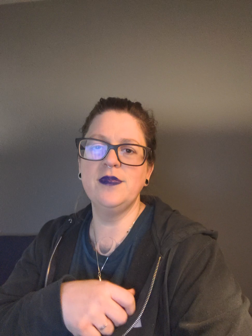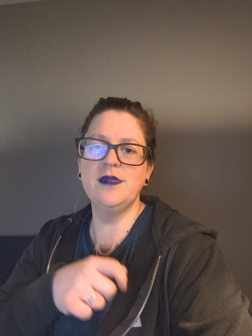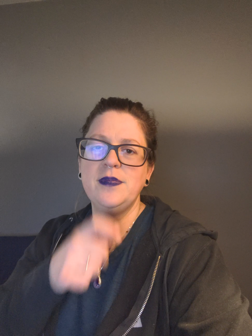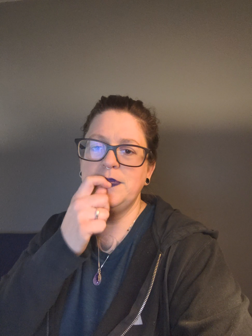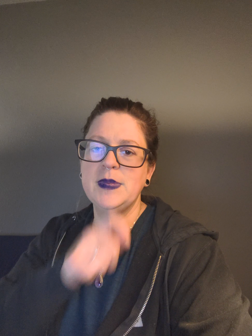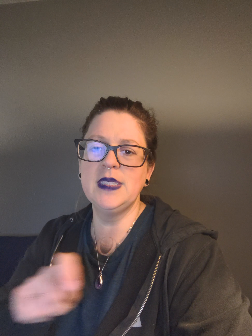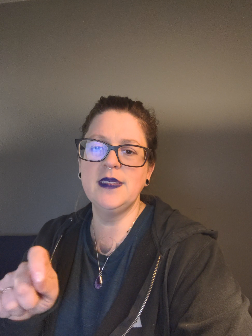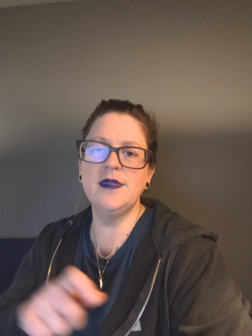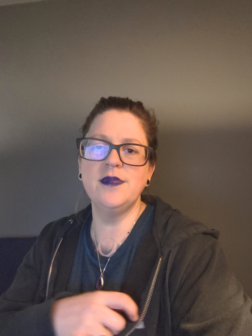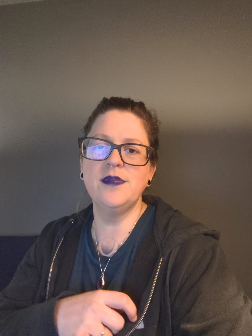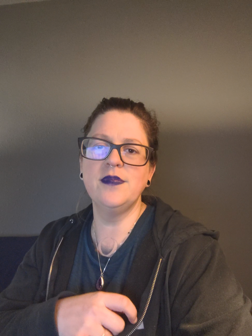pen